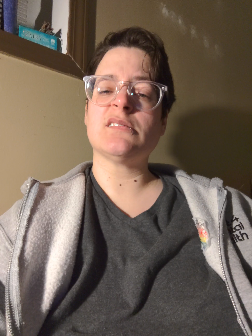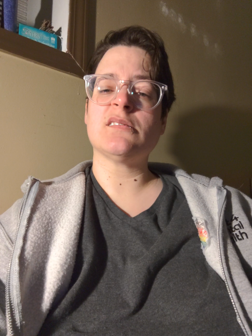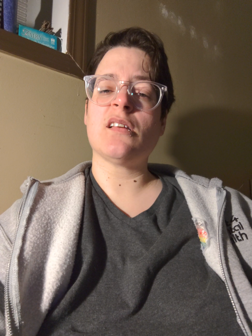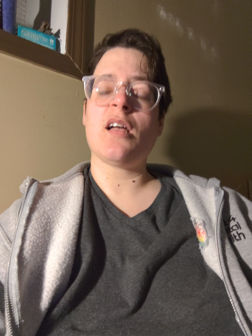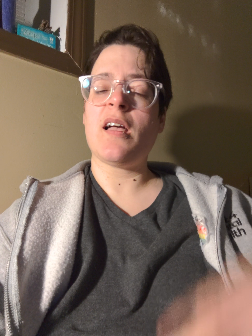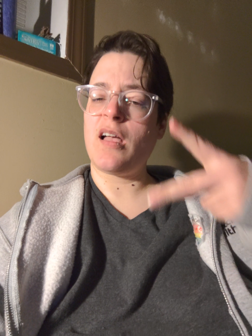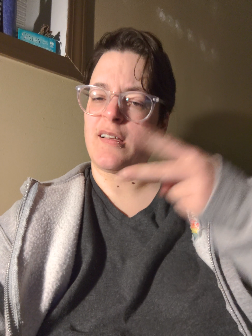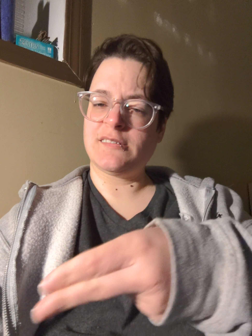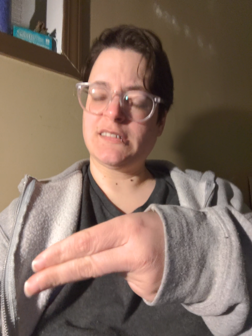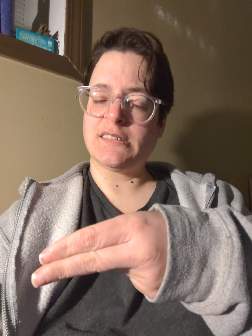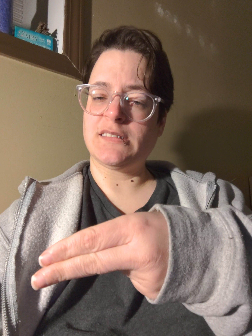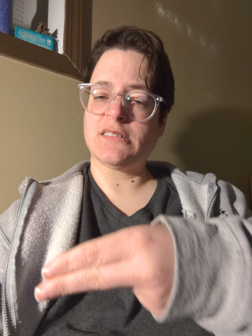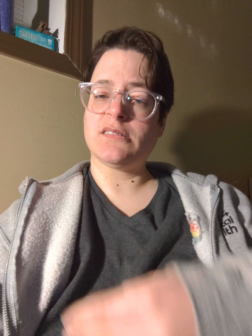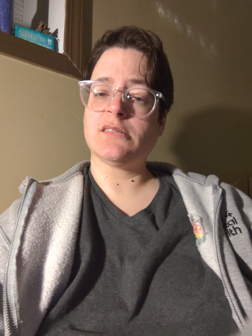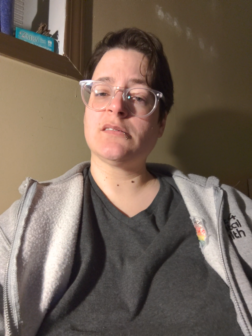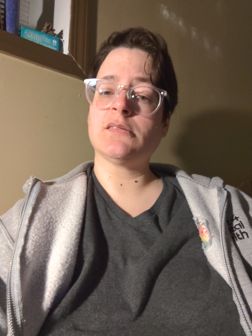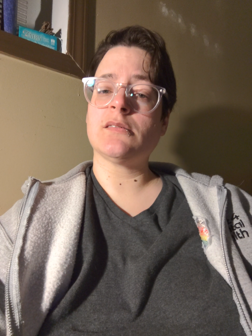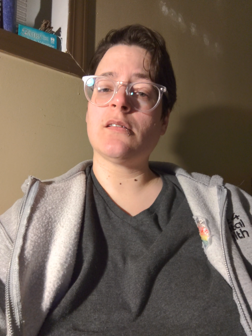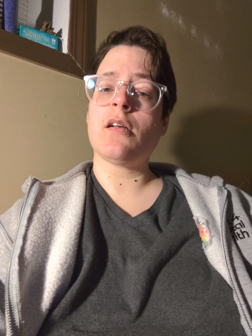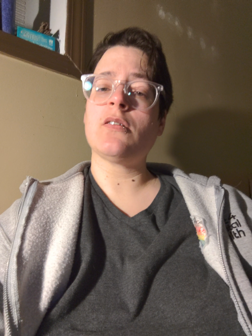cut